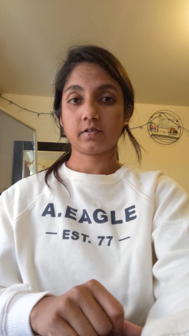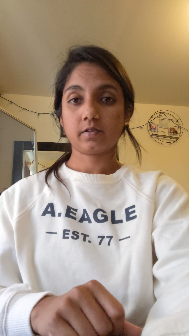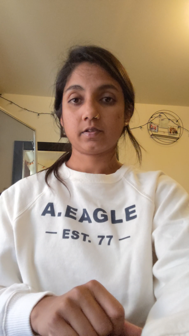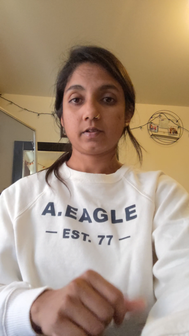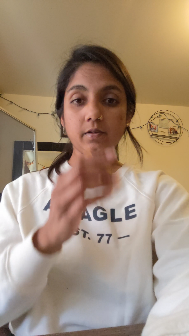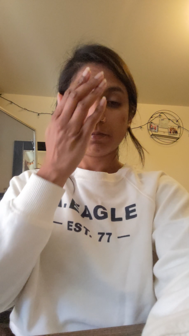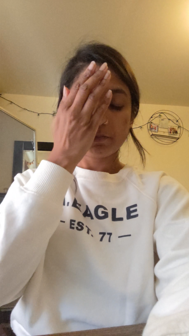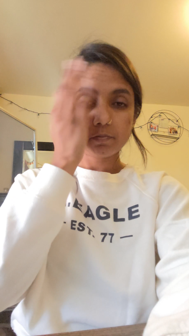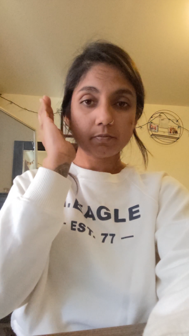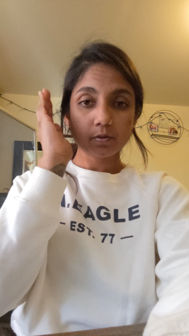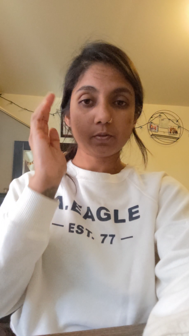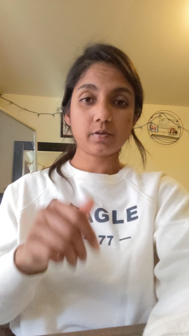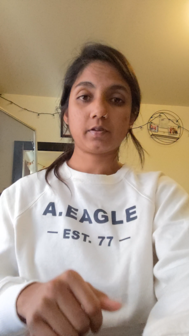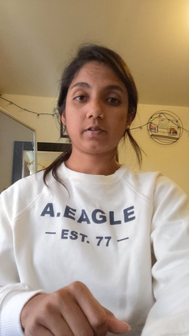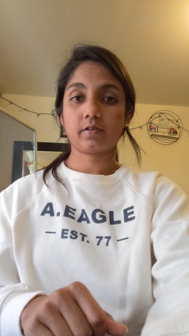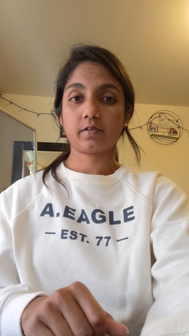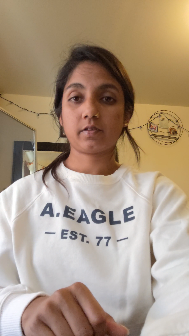peekaboo